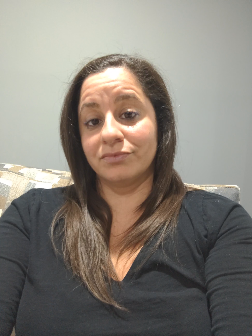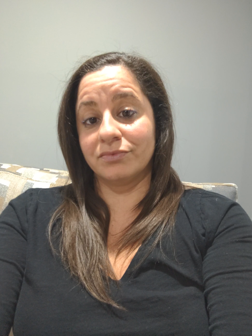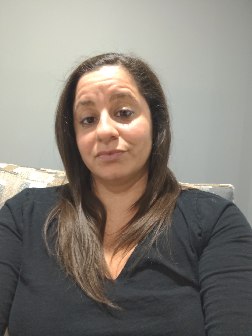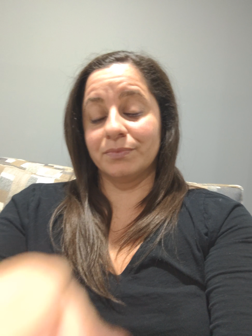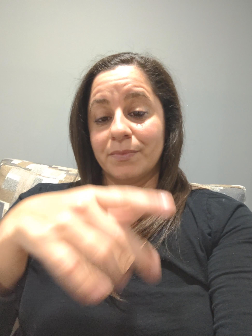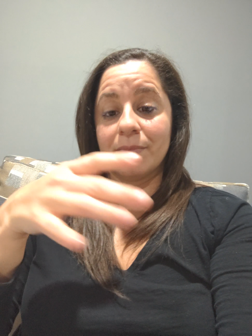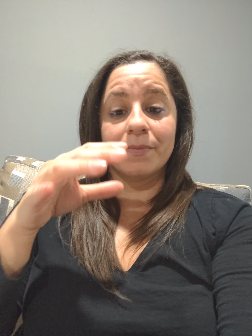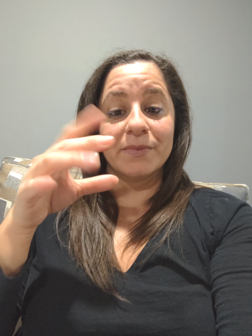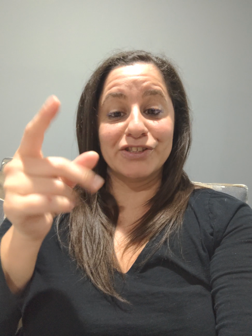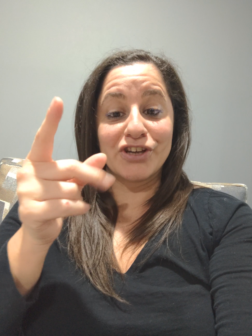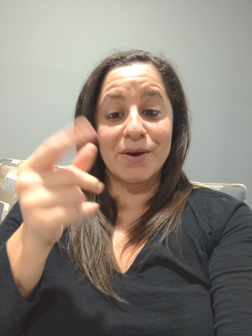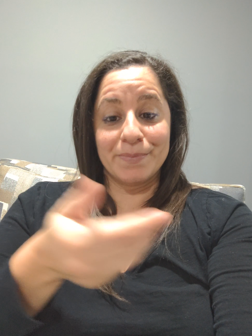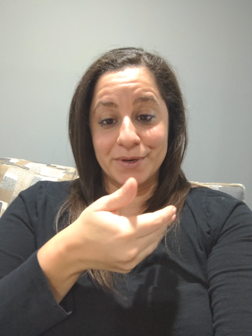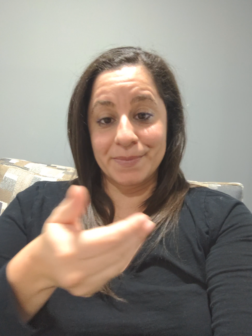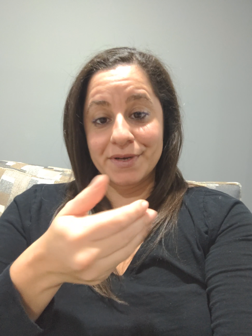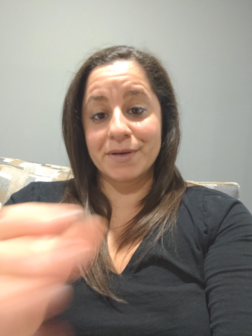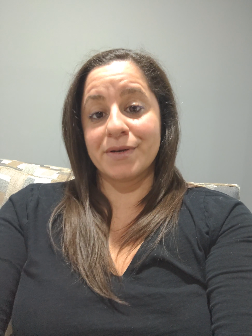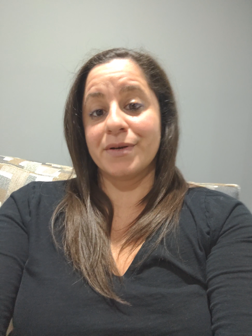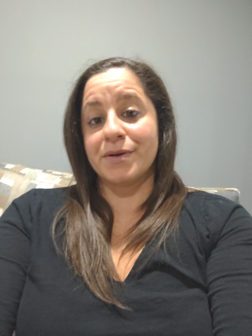puppy